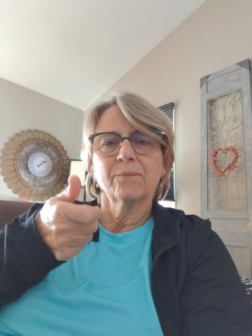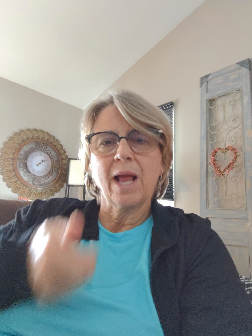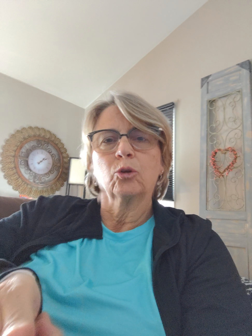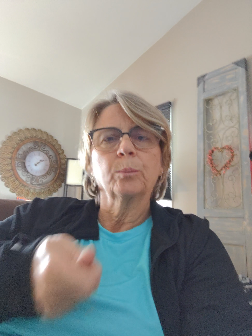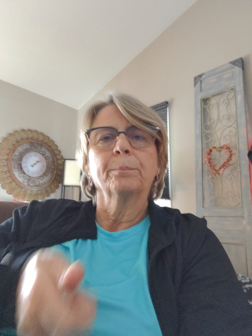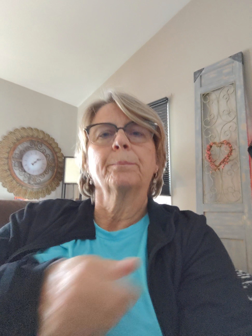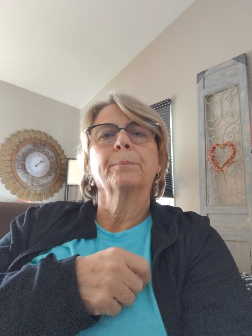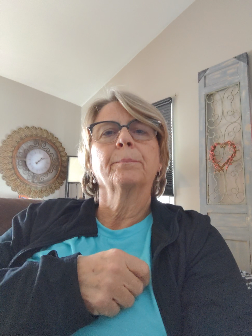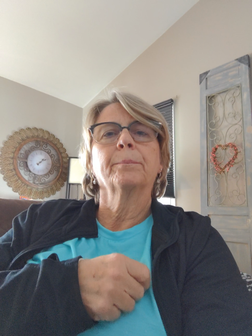vacuum